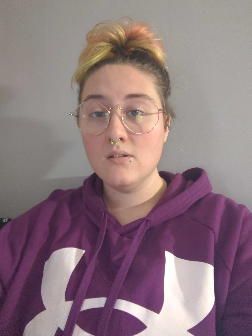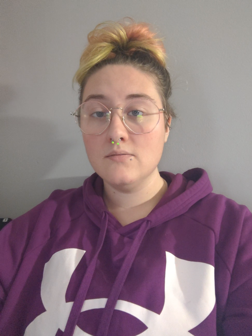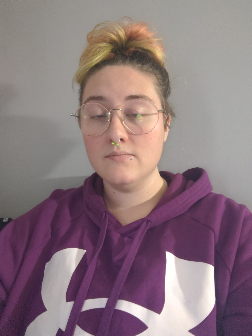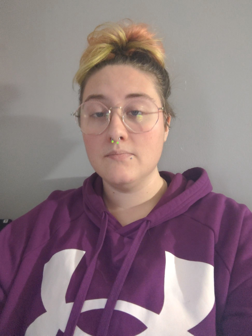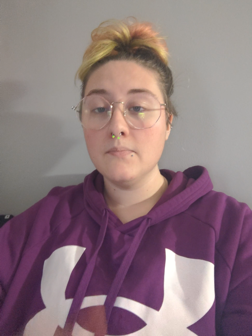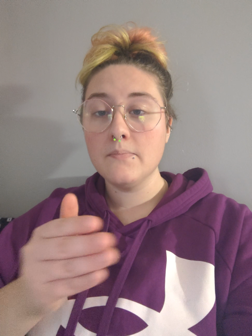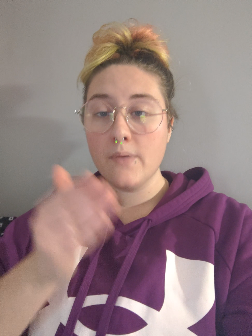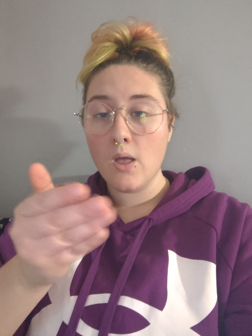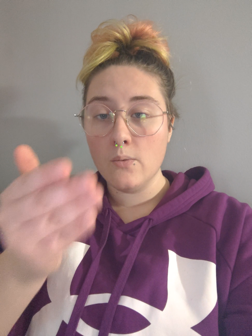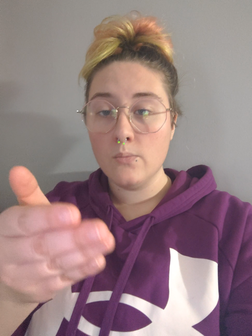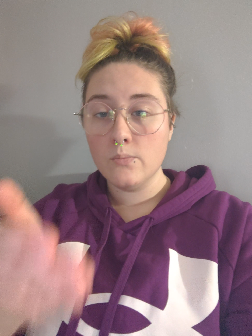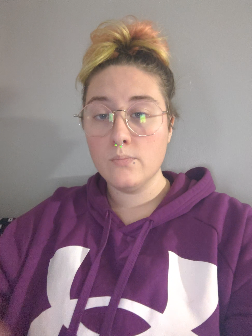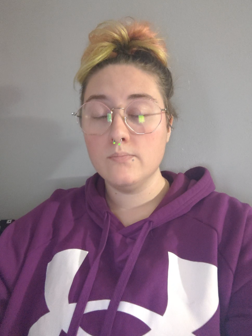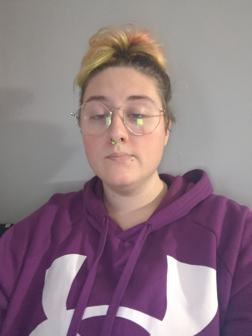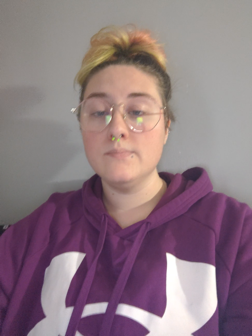boat